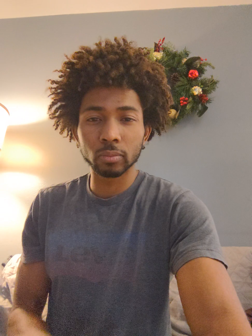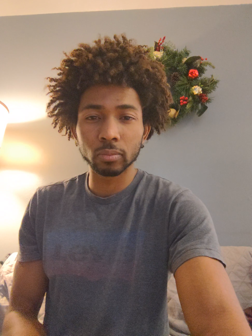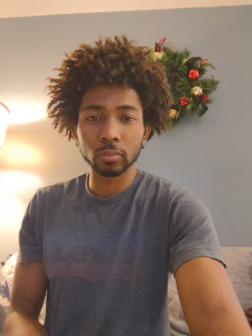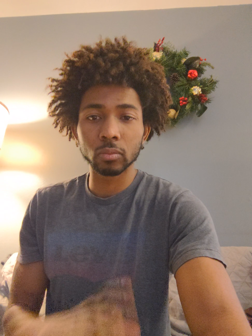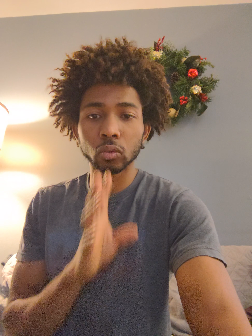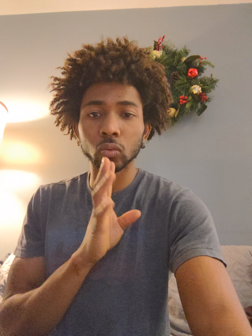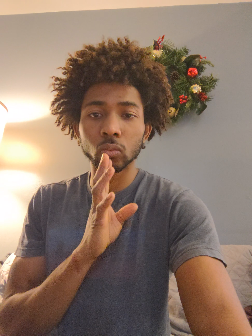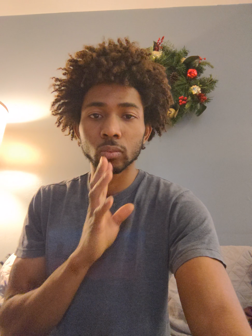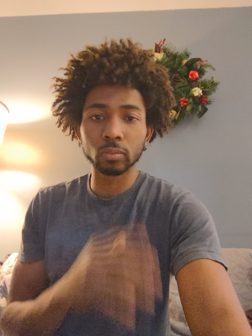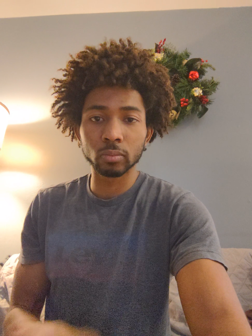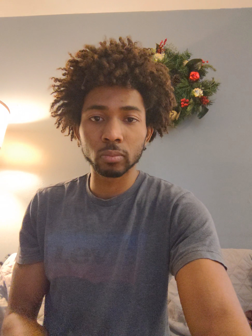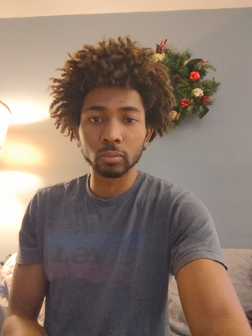talk